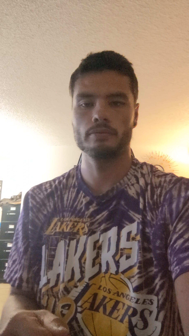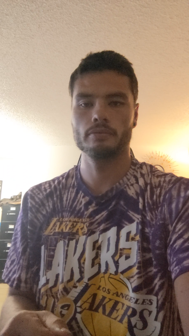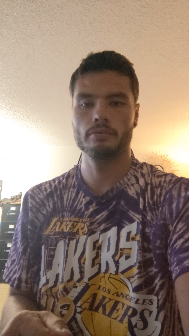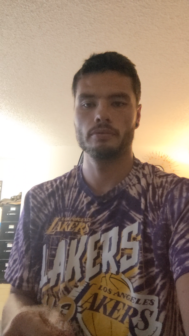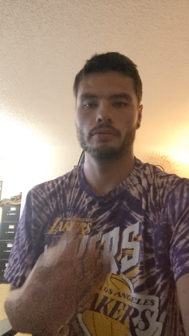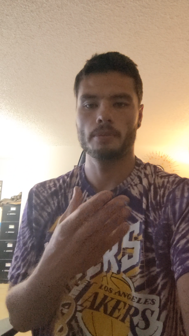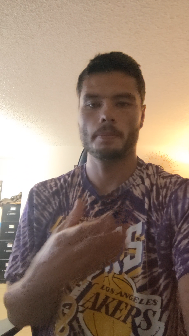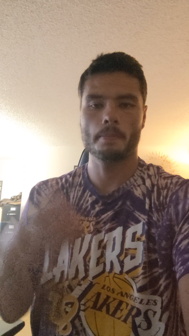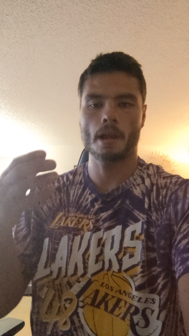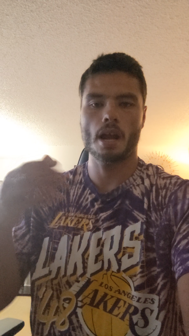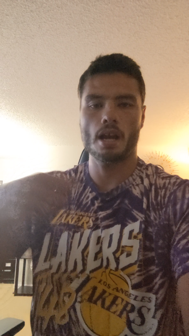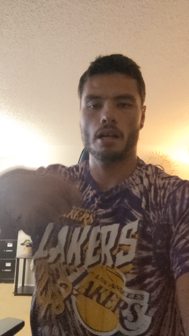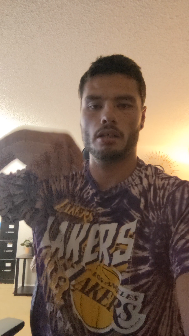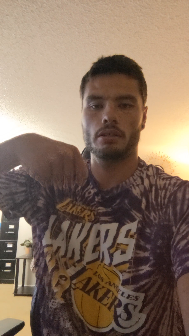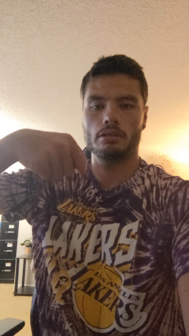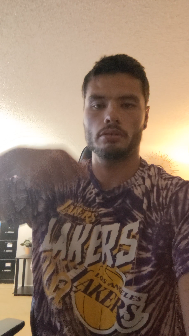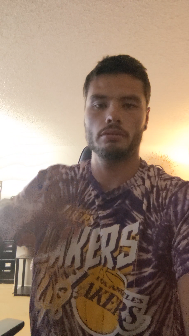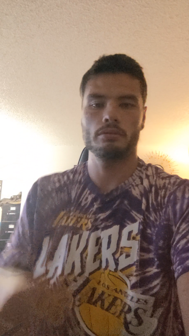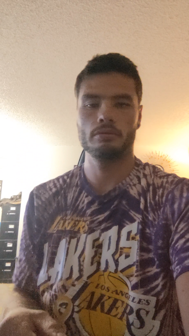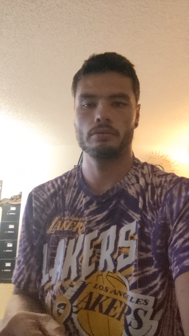bucket